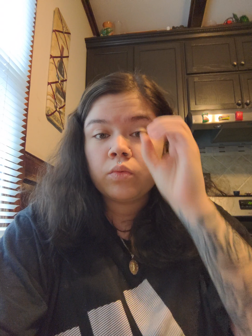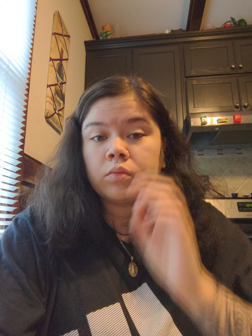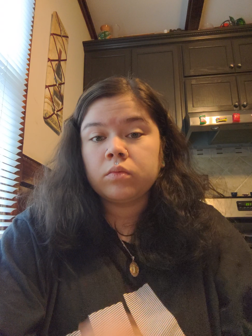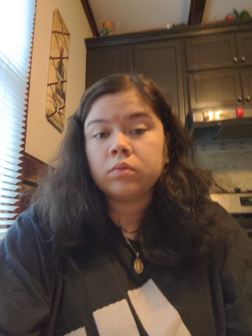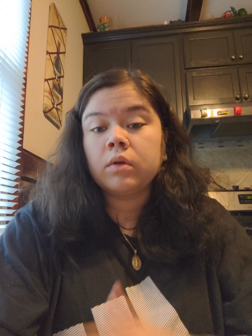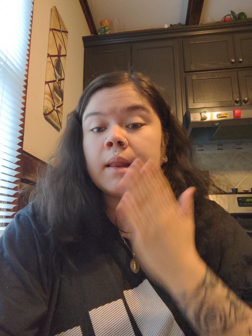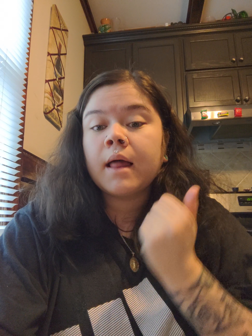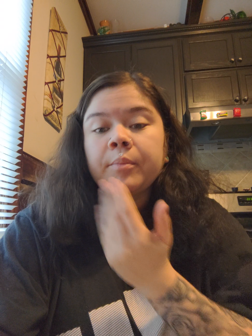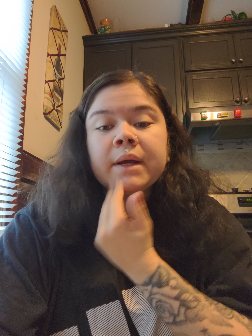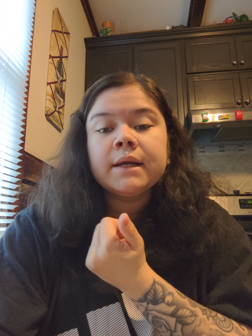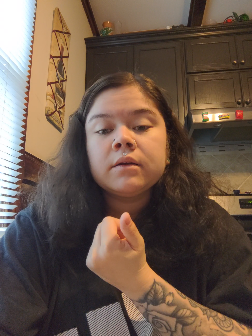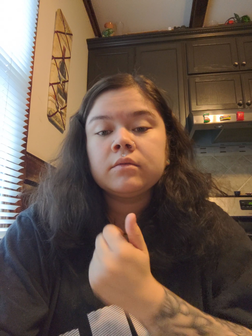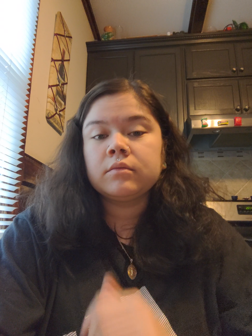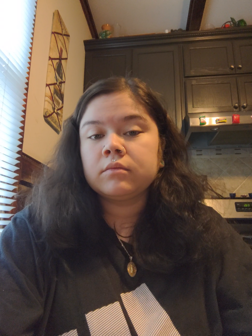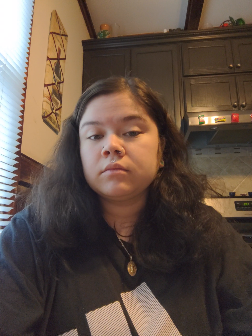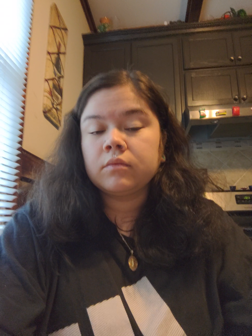napkin